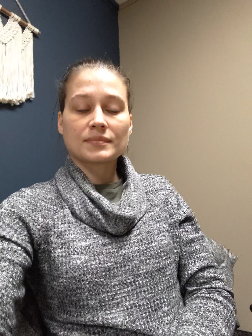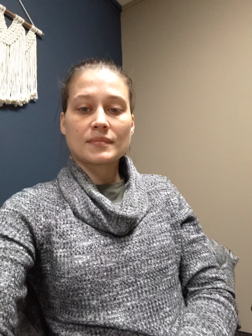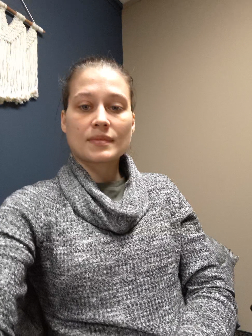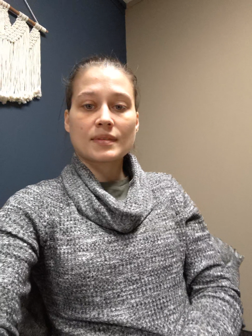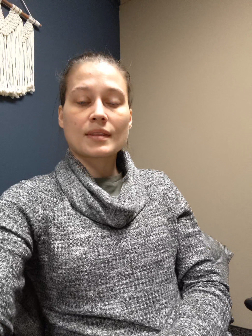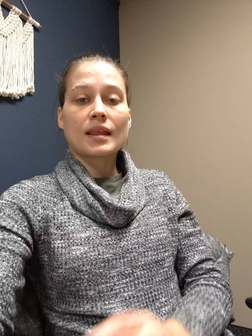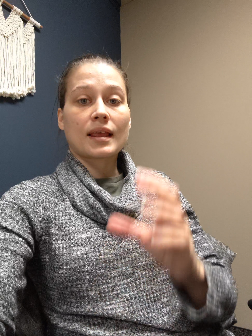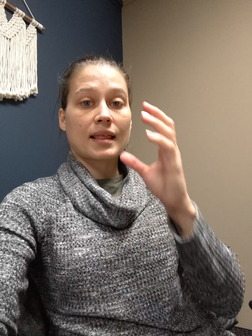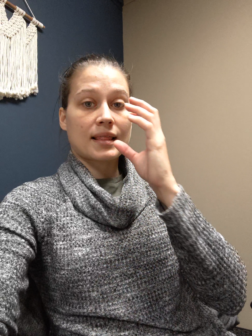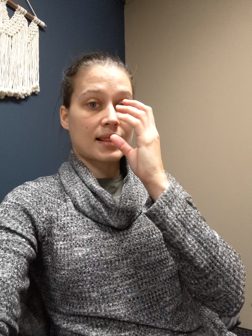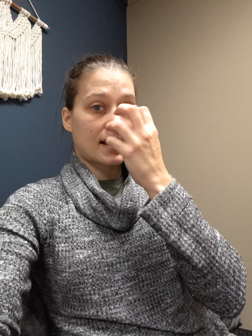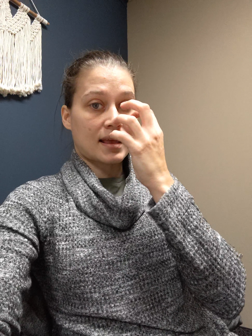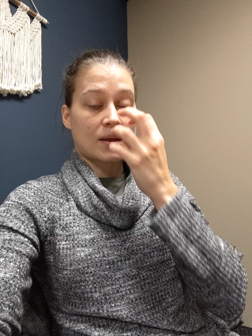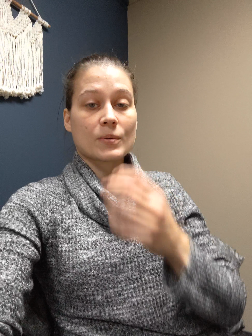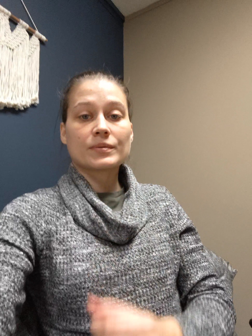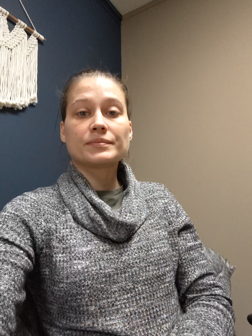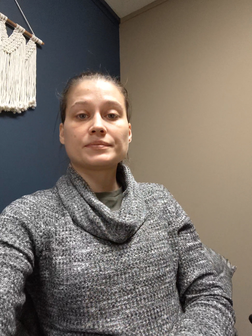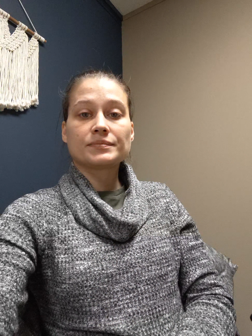clown